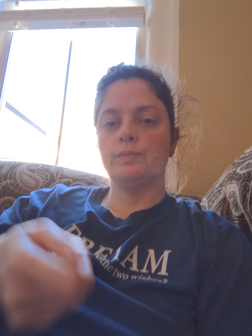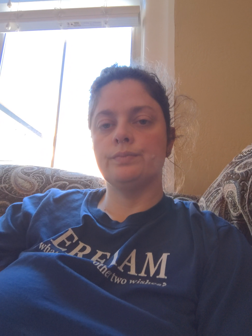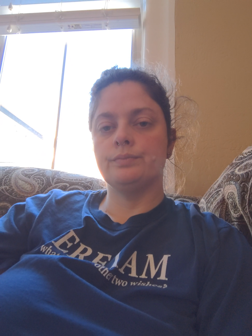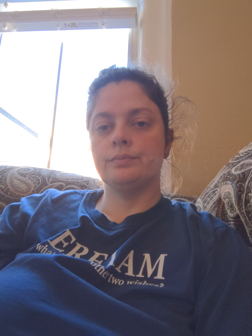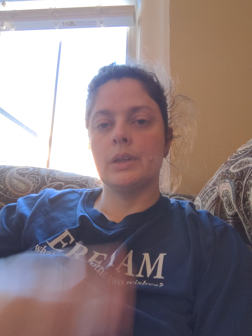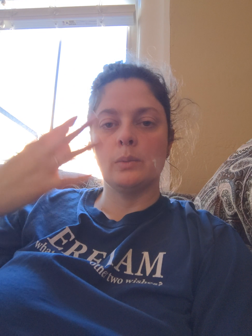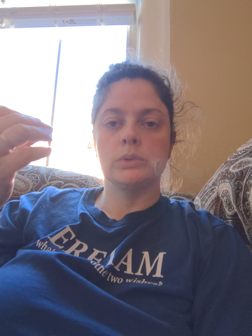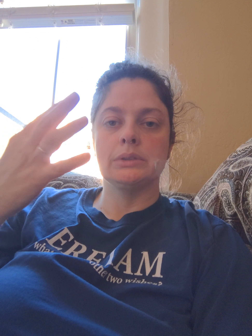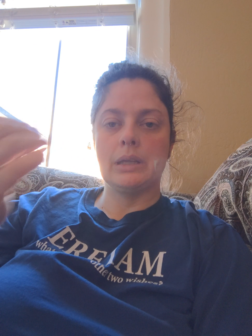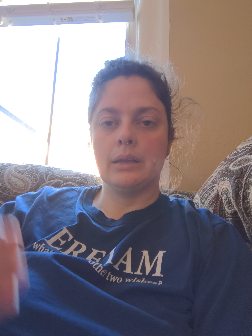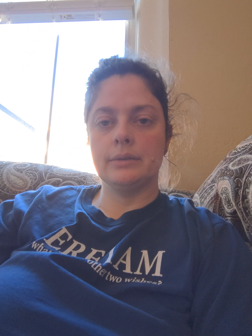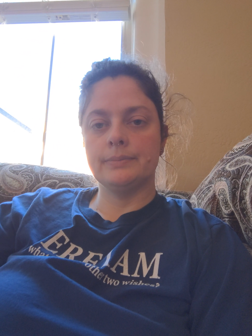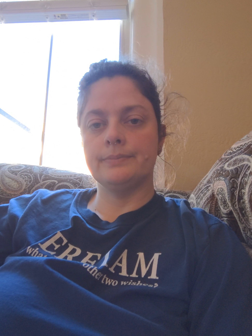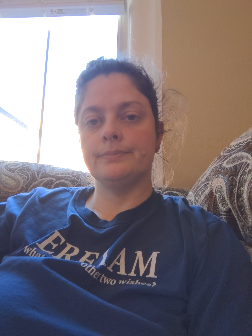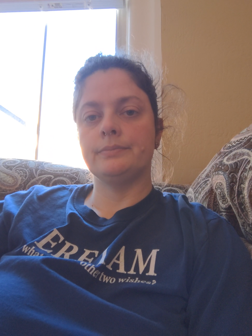outside